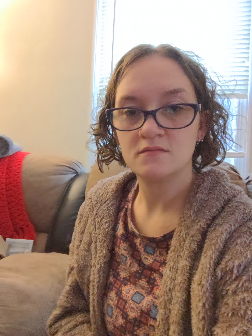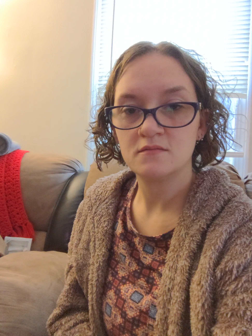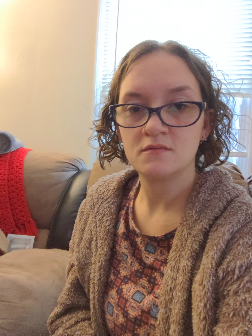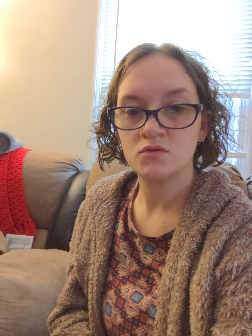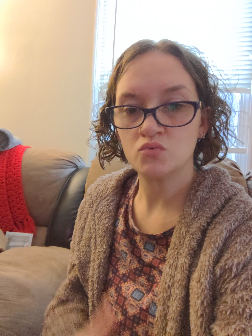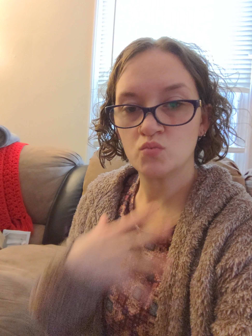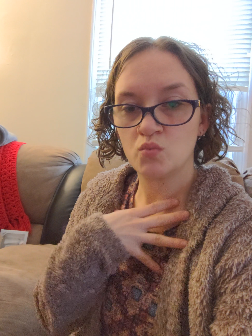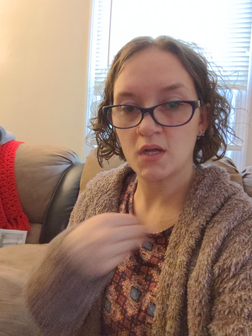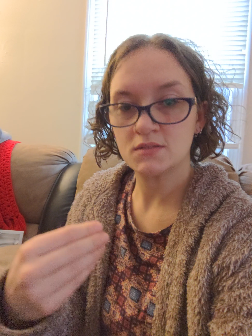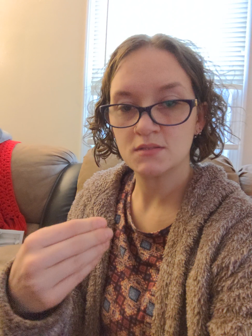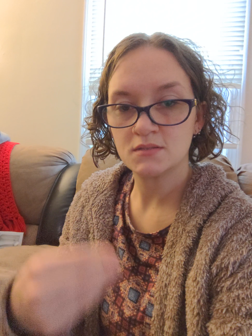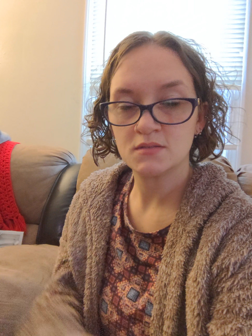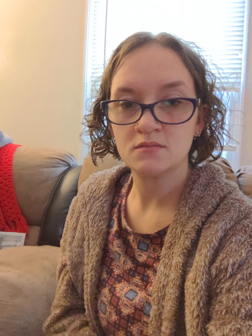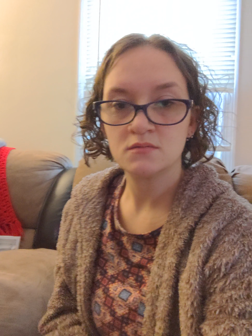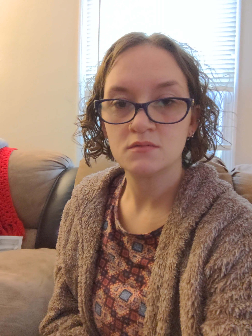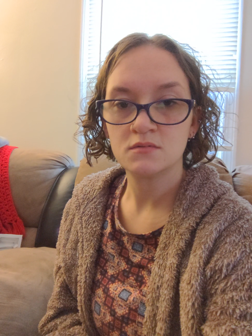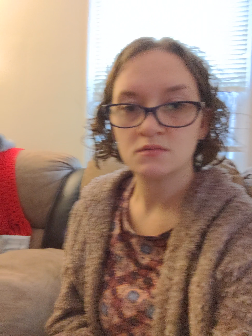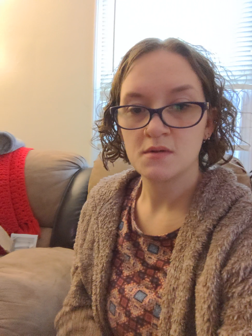white